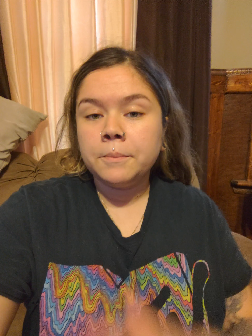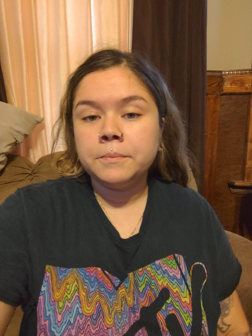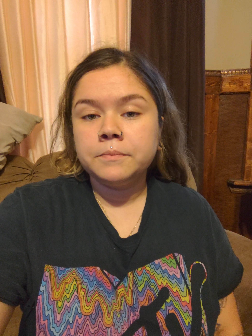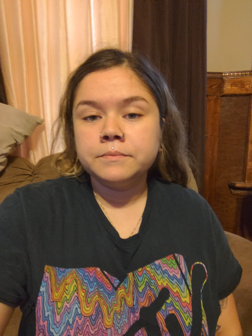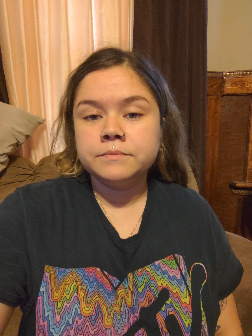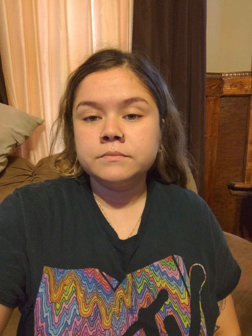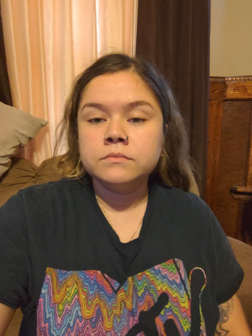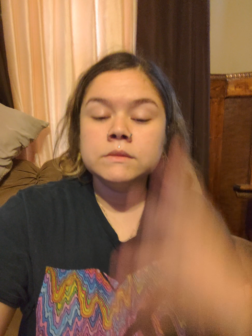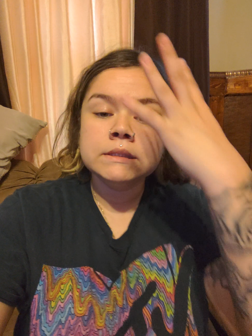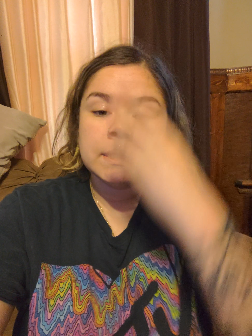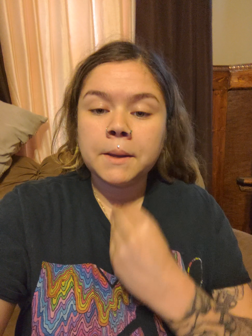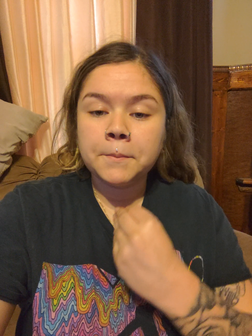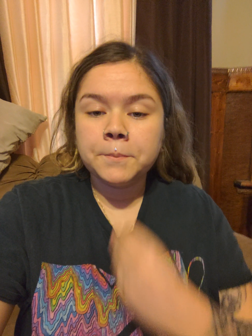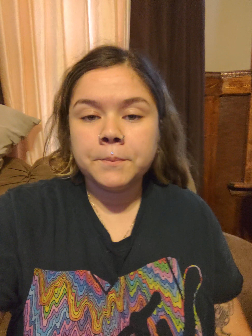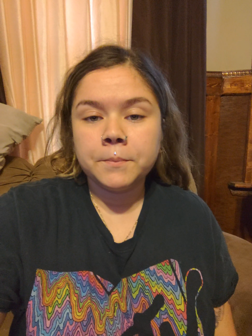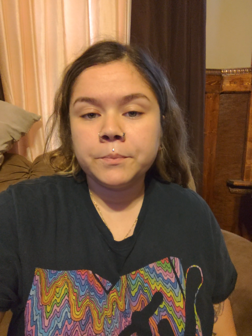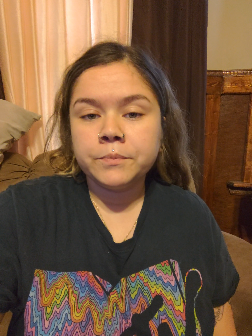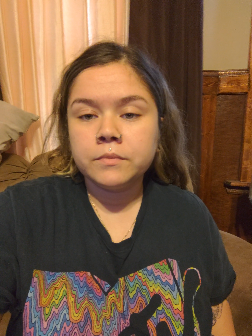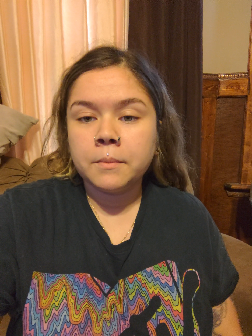asleep